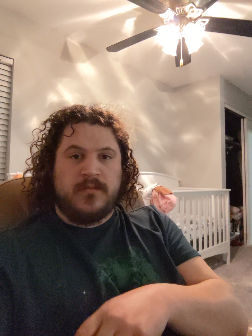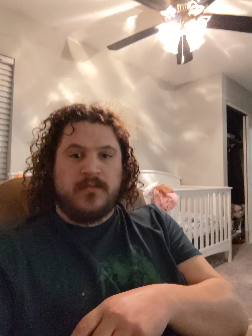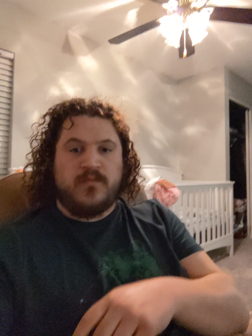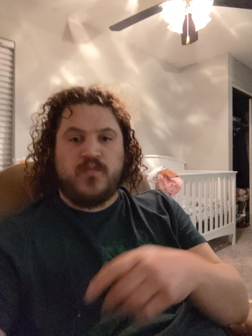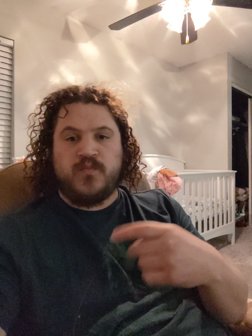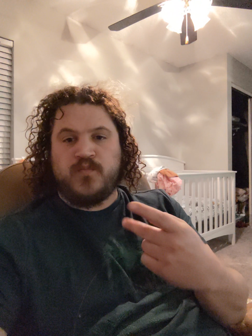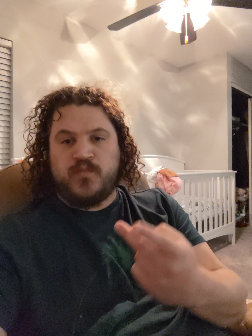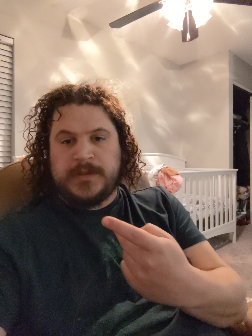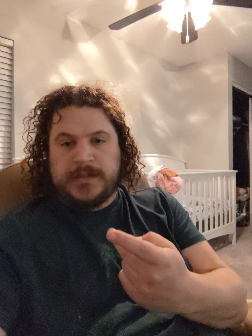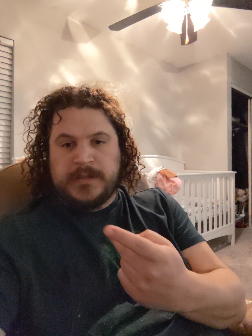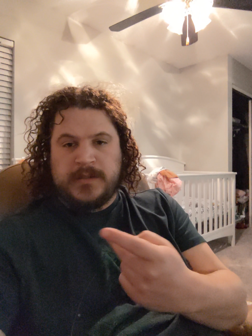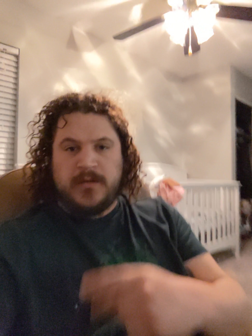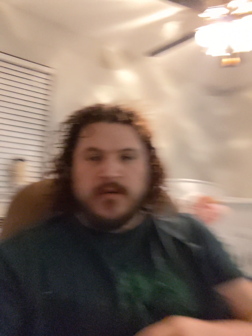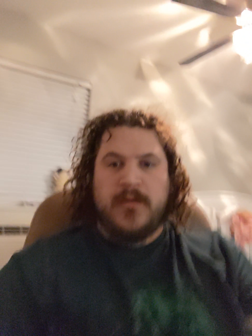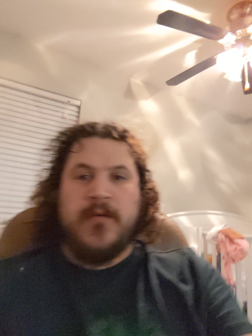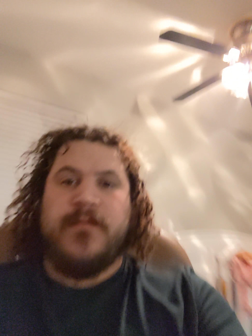we